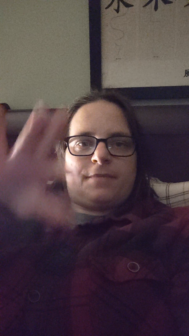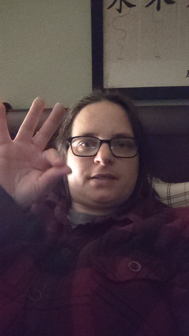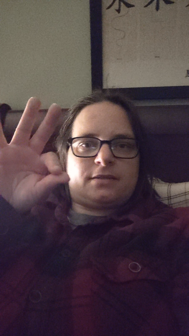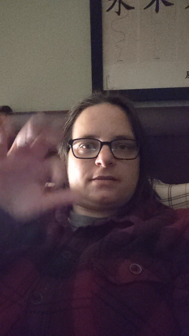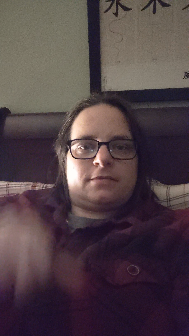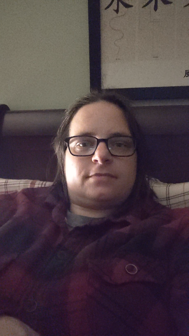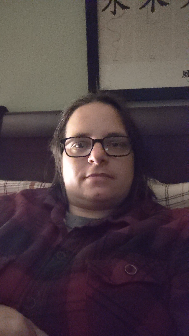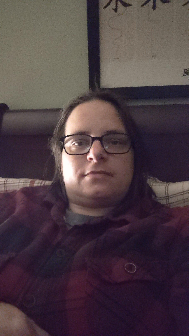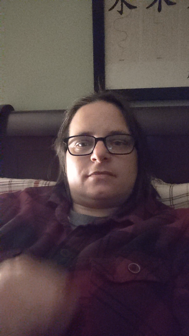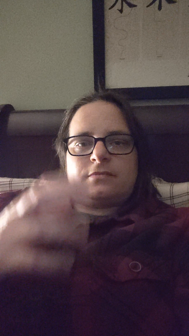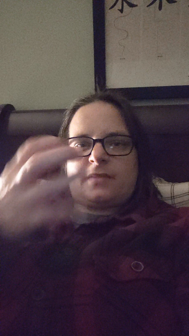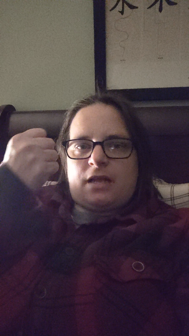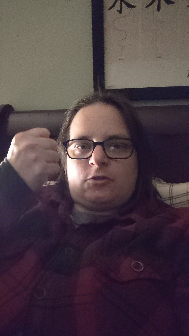catch